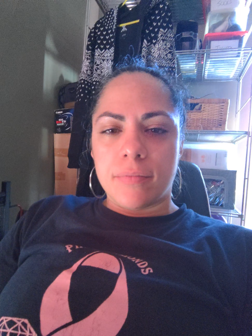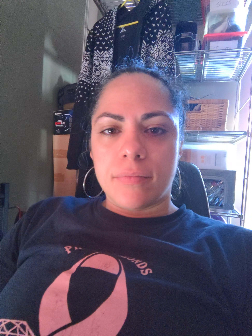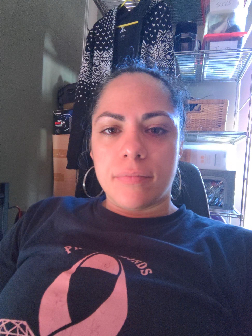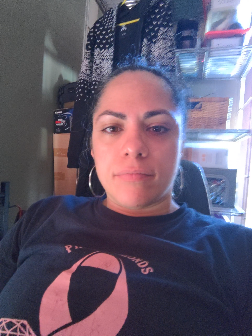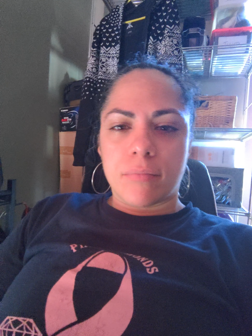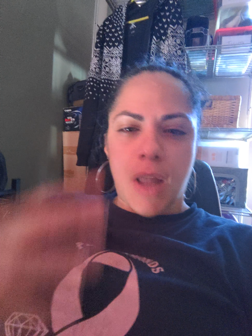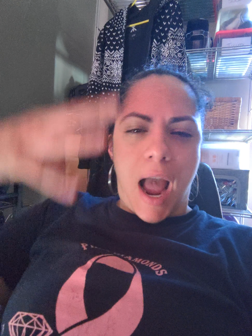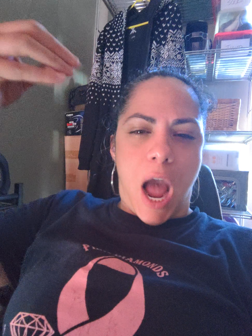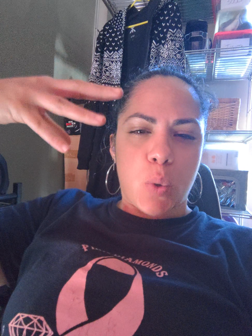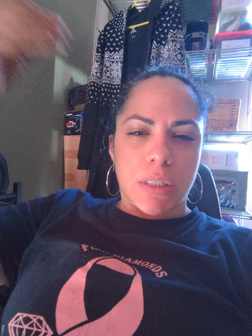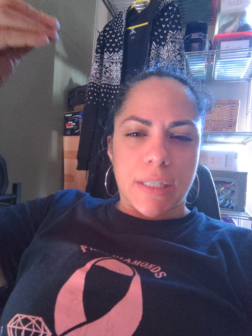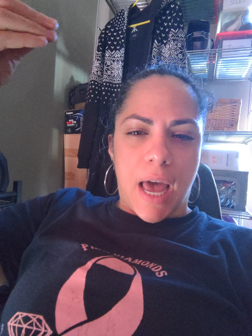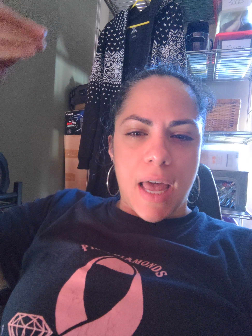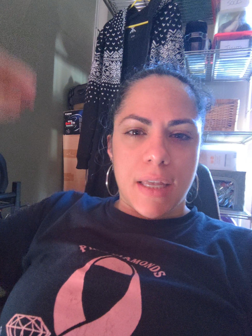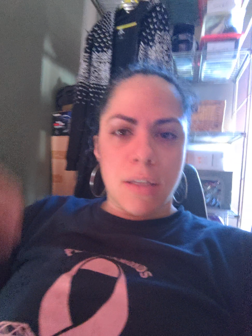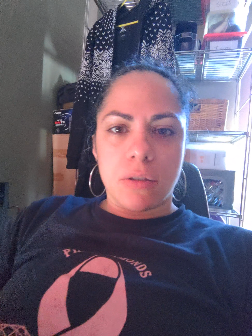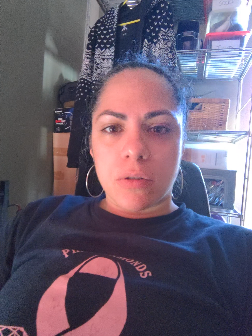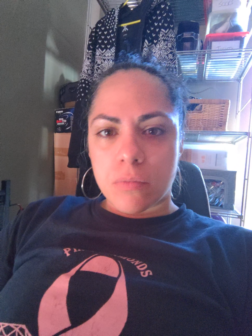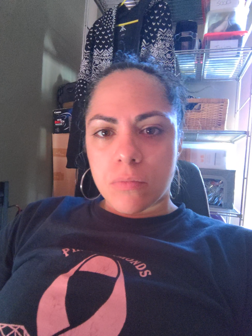outside